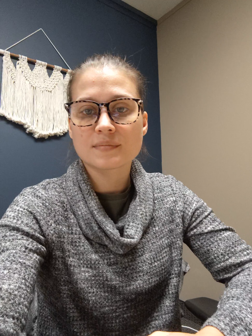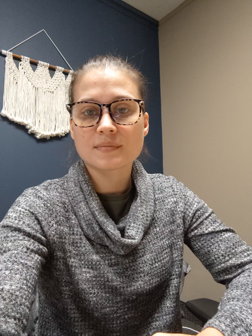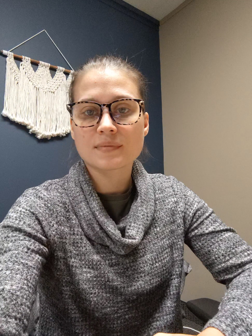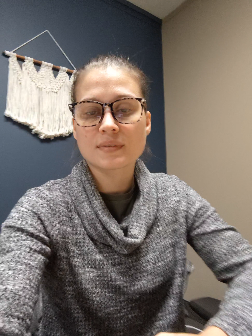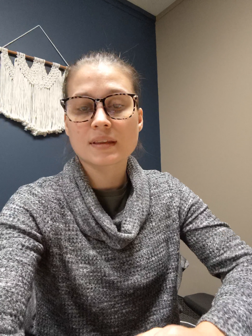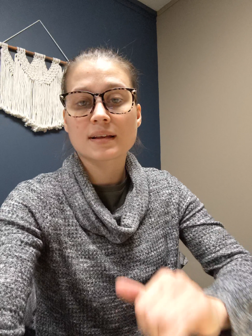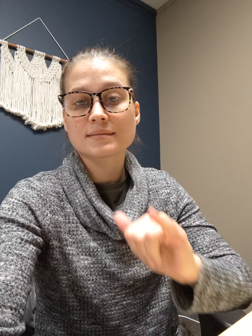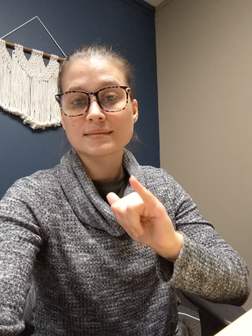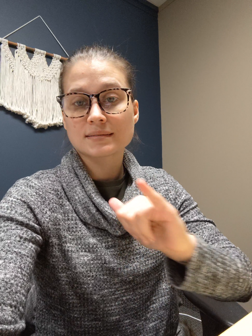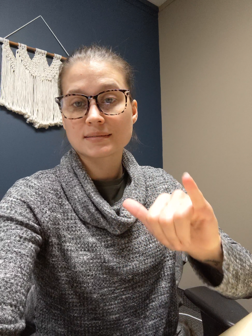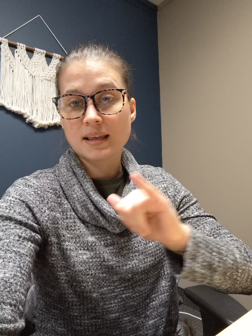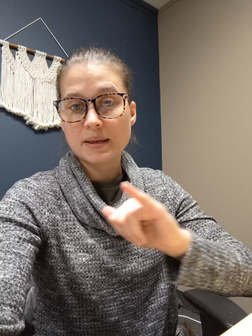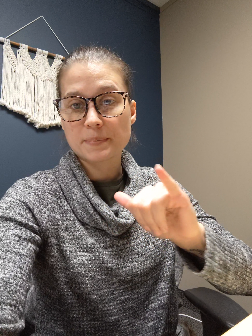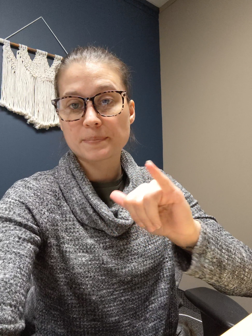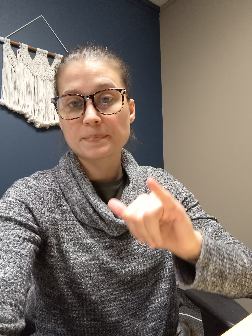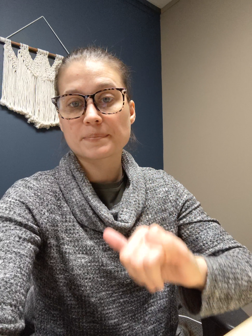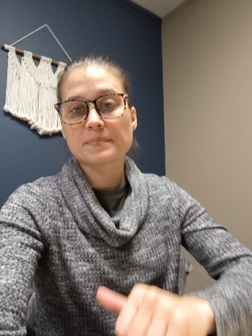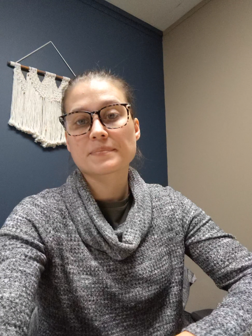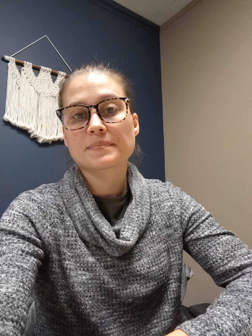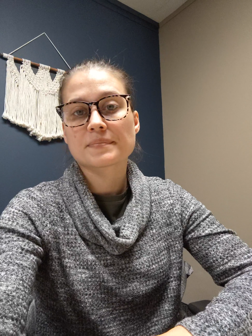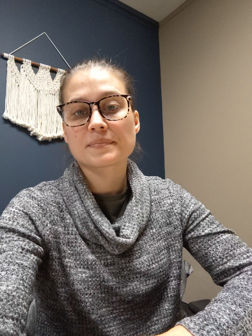same